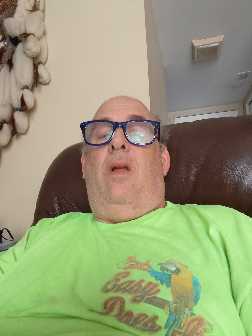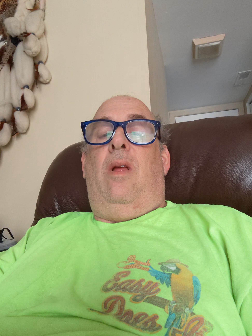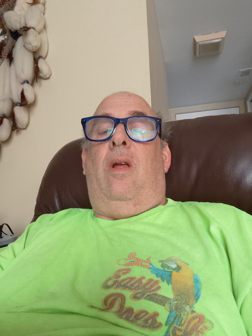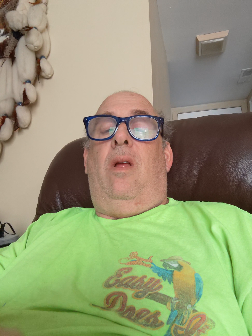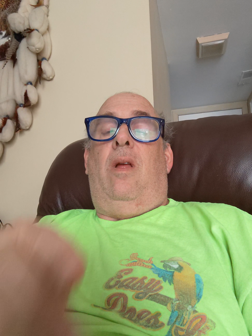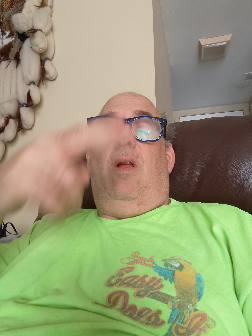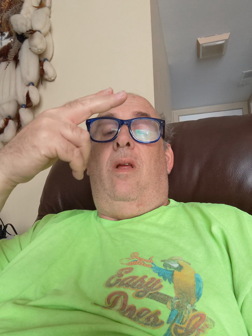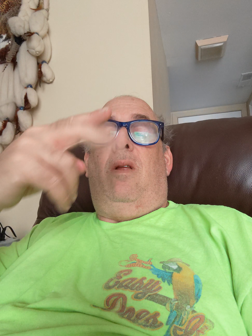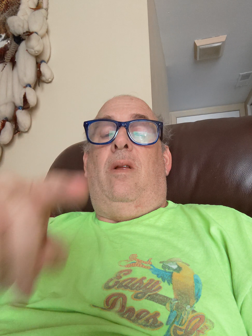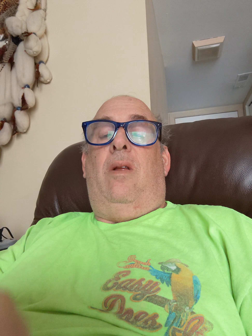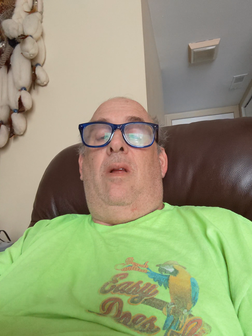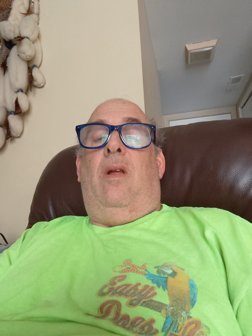high